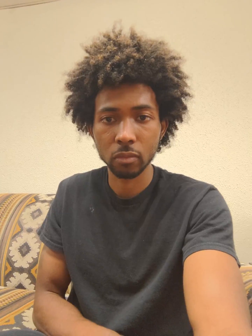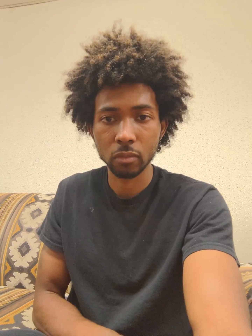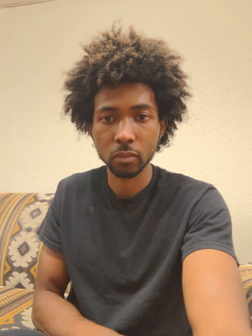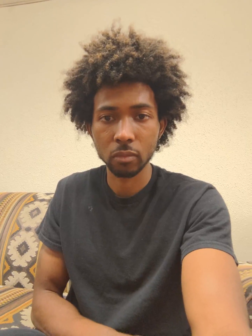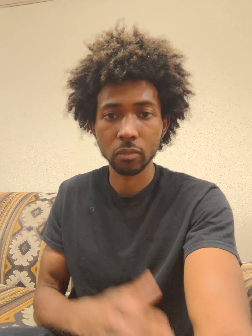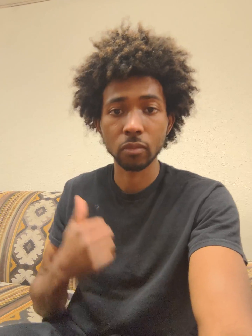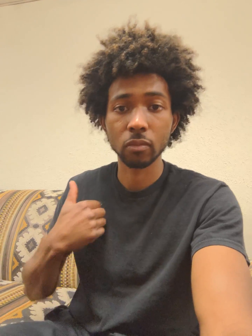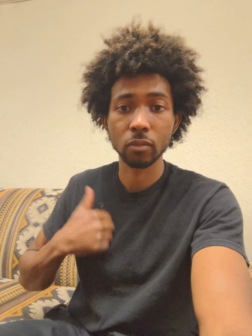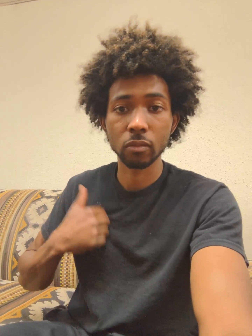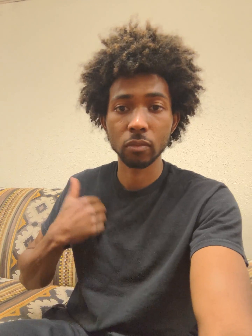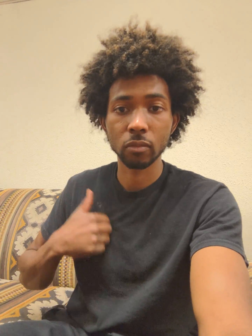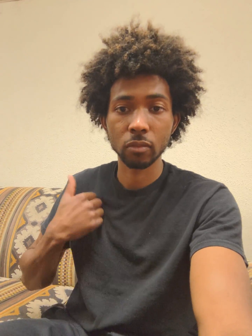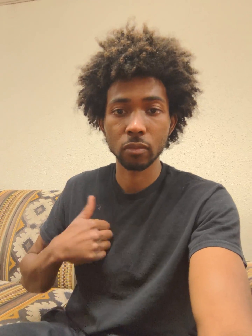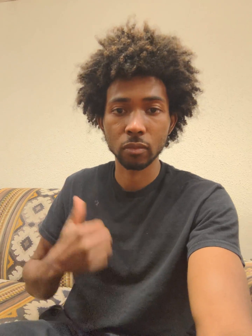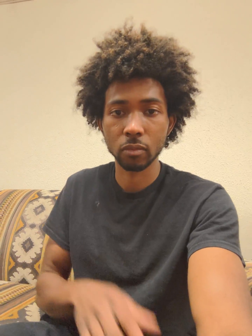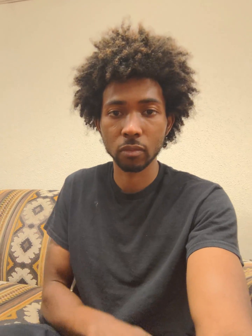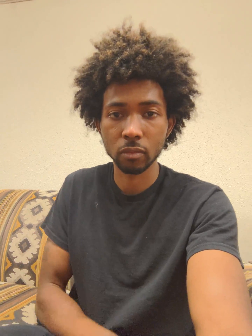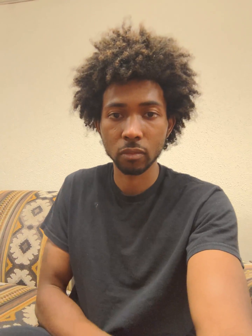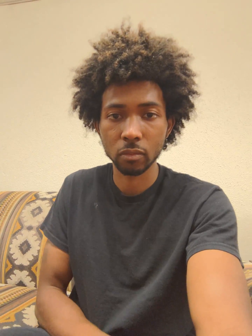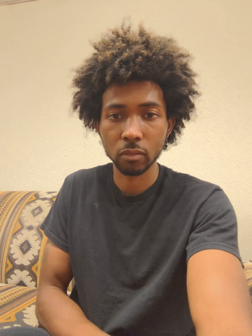bathtub